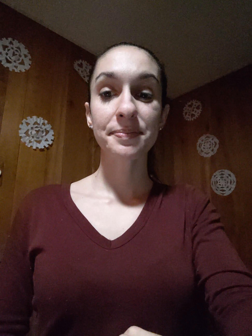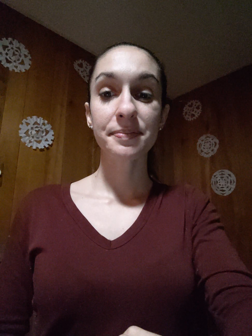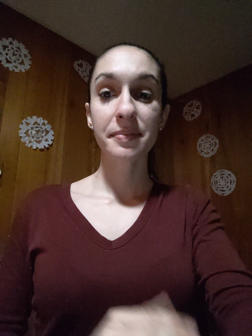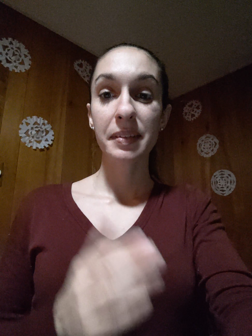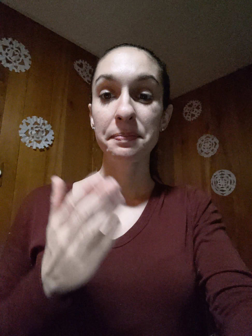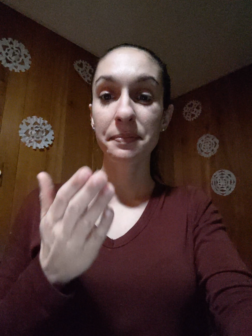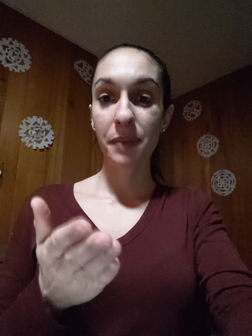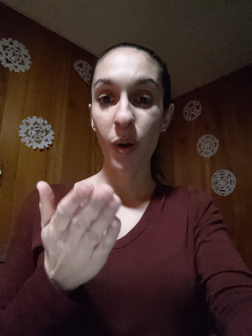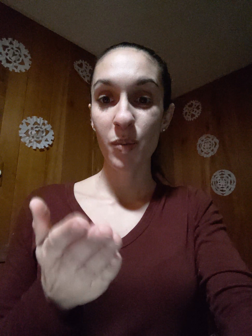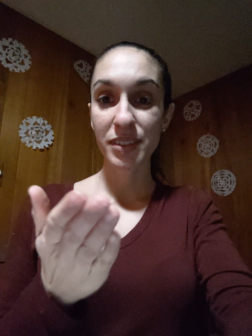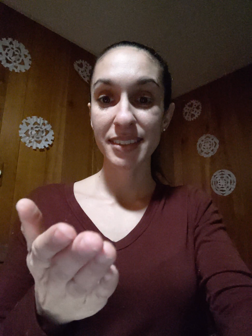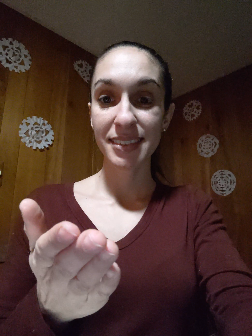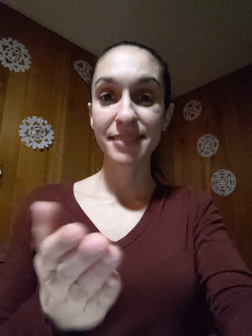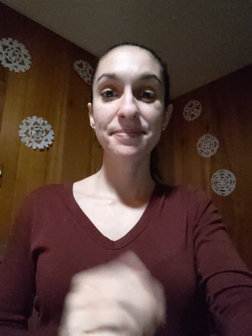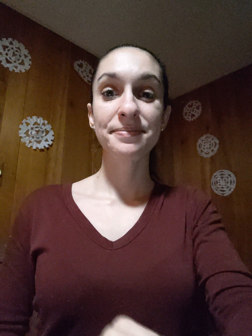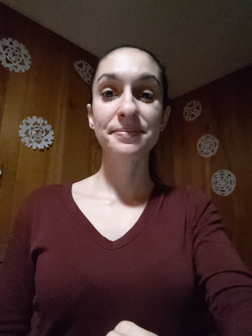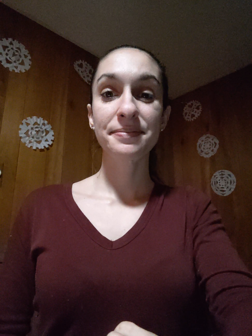boat